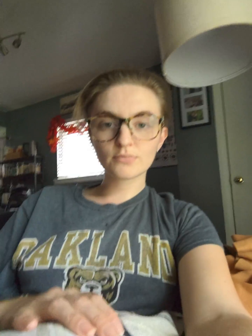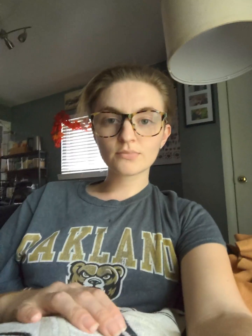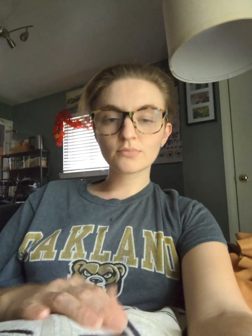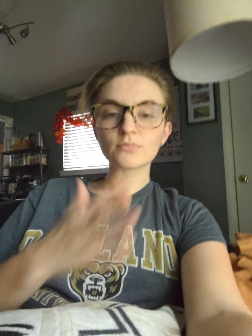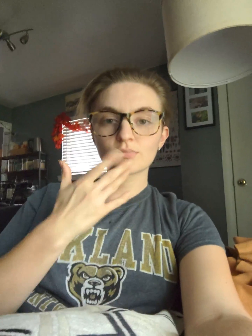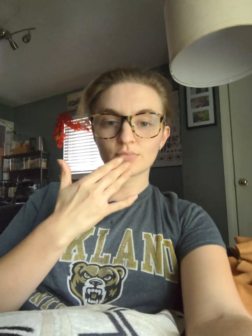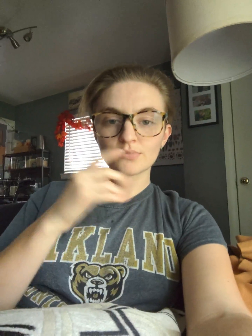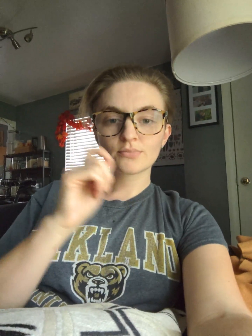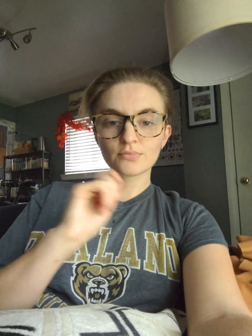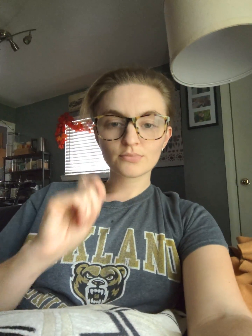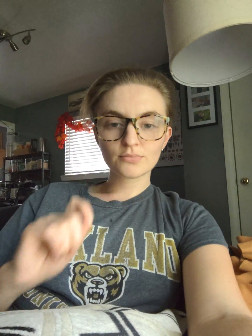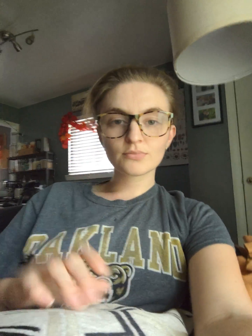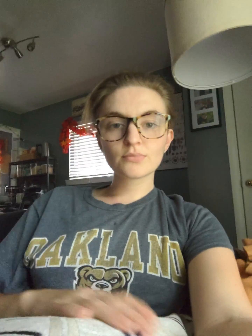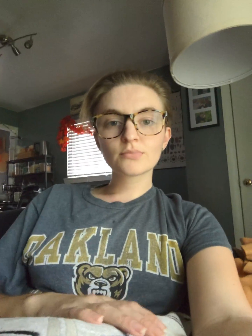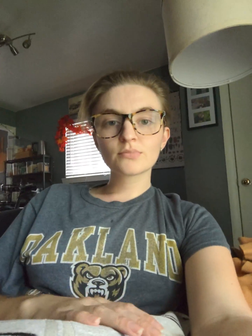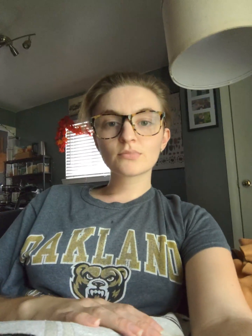crayon